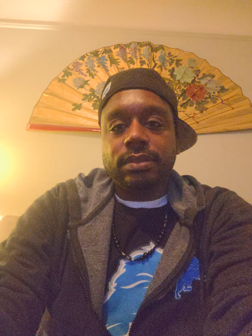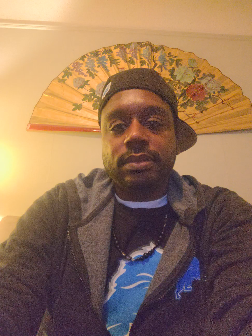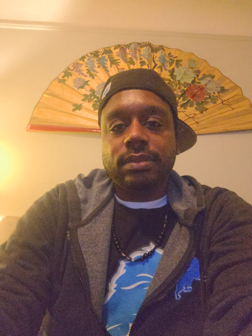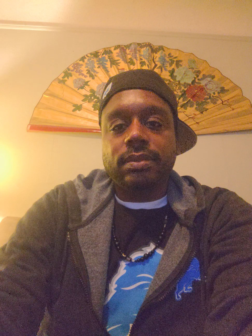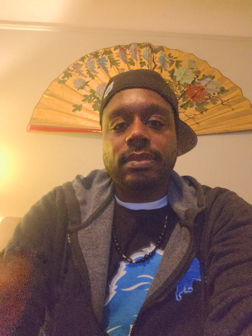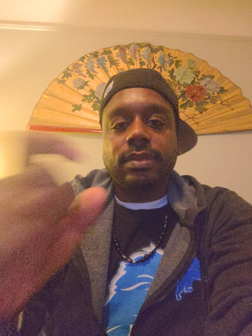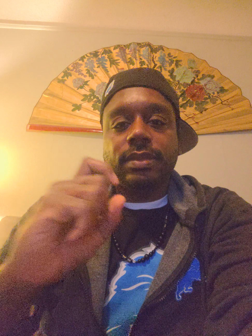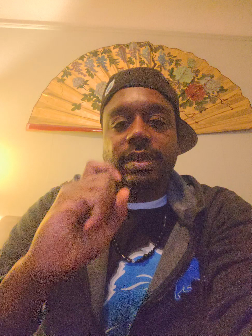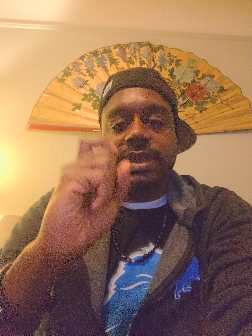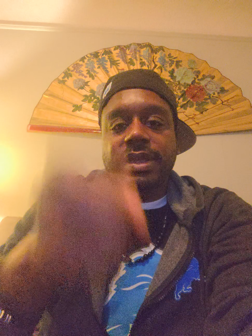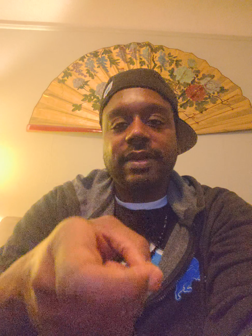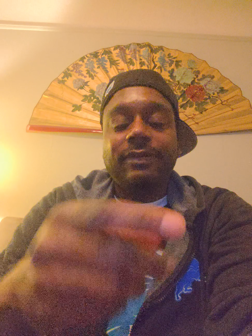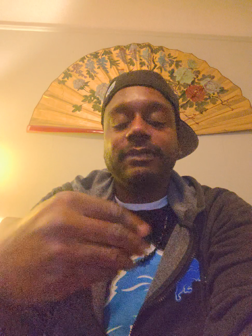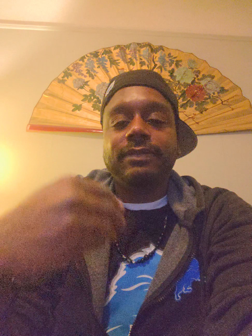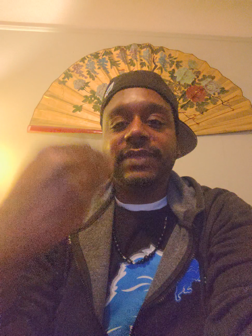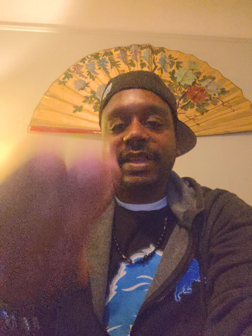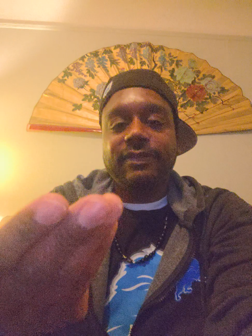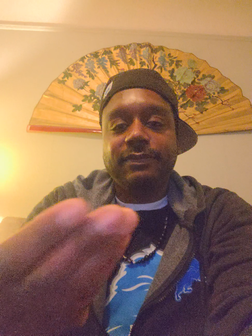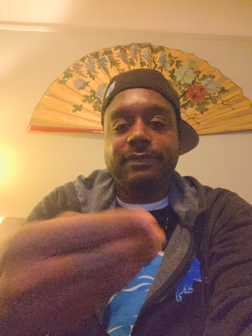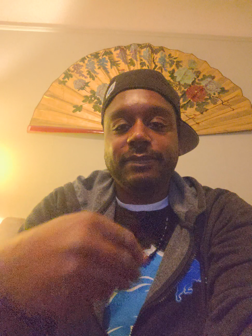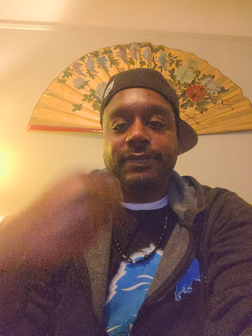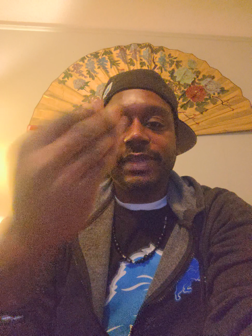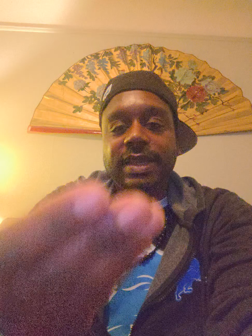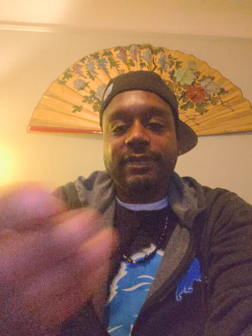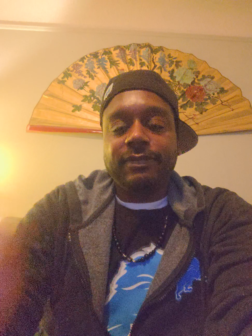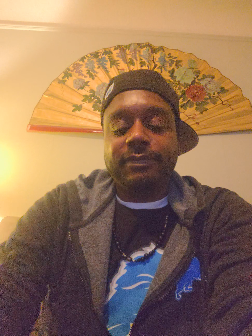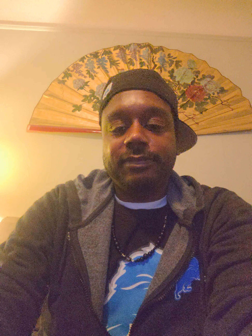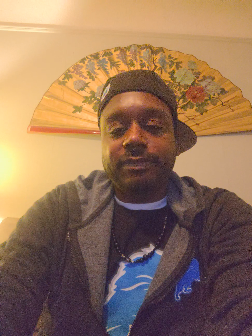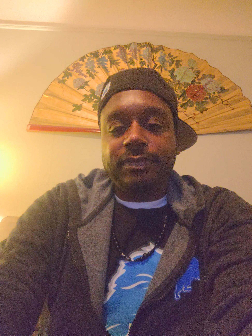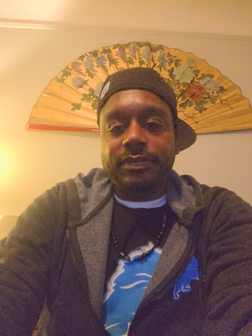give